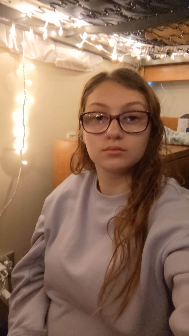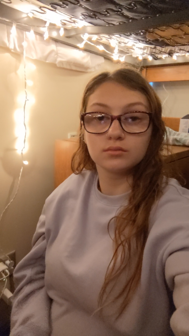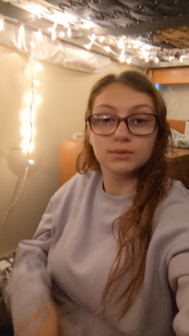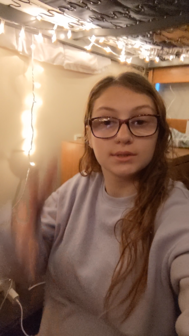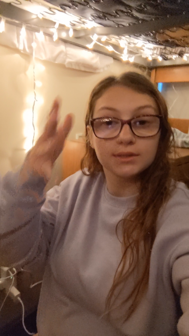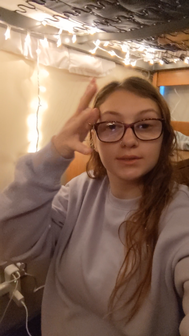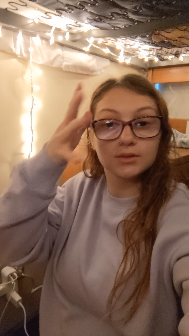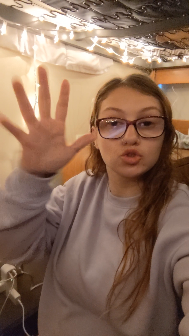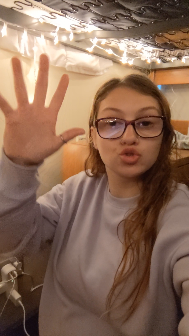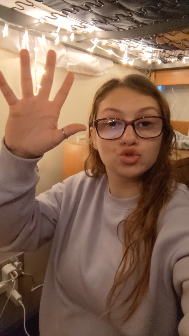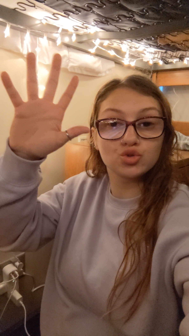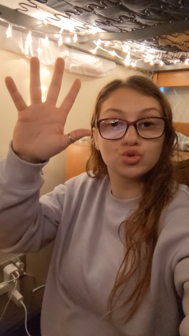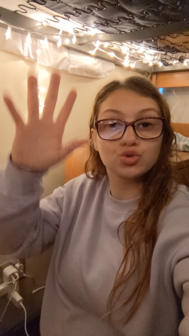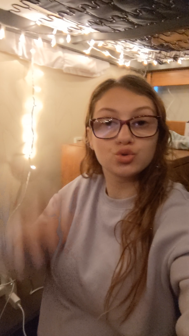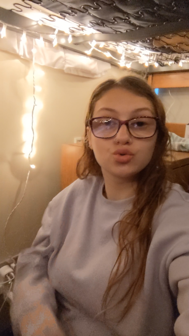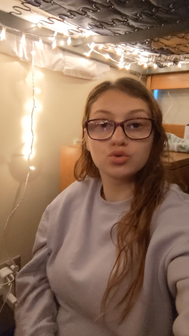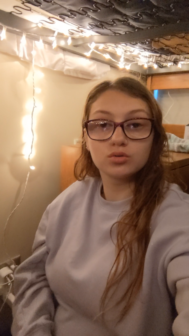deer